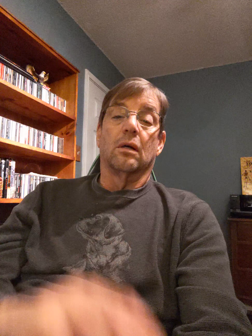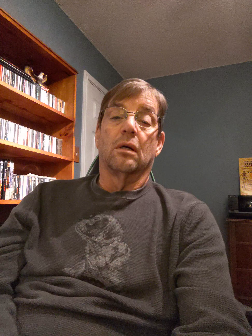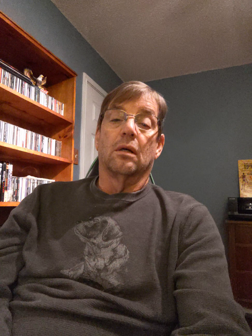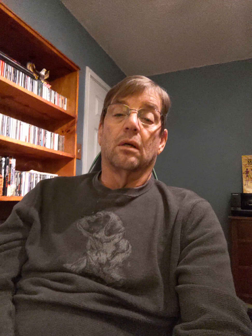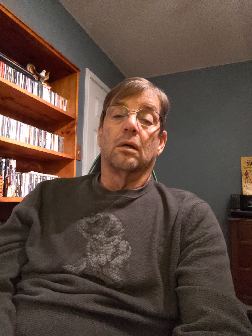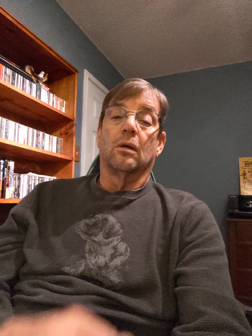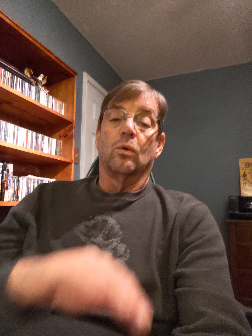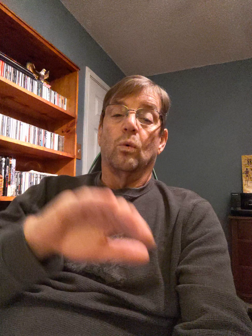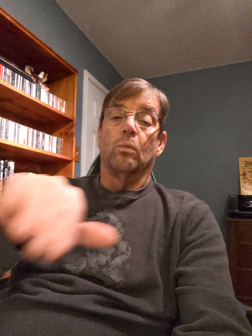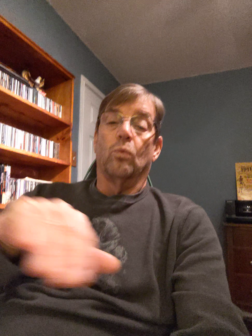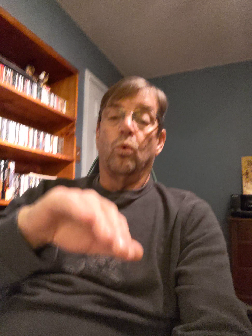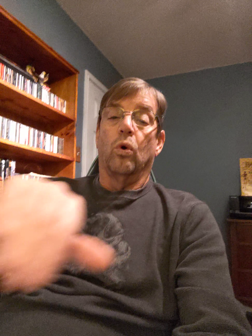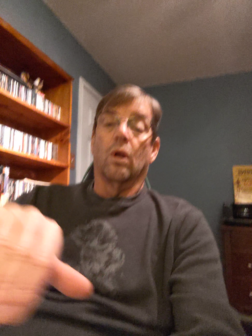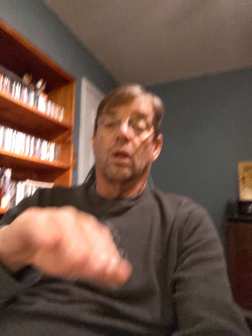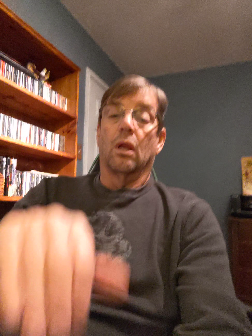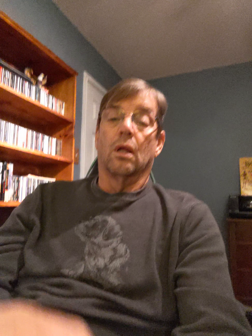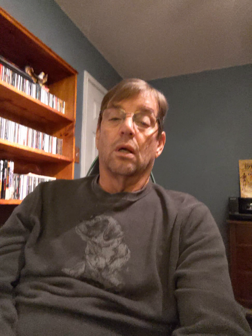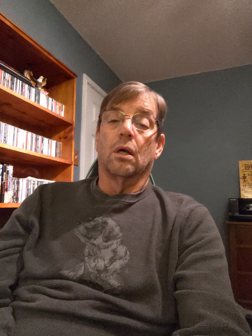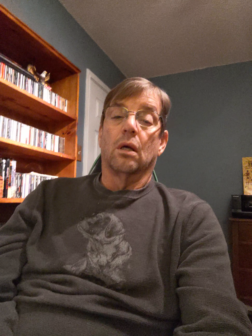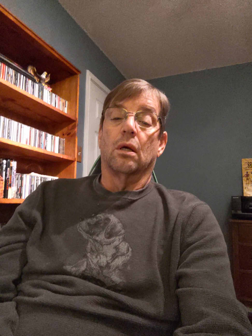pool